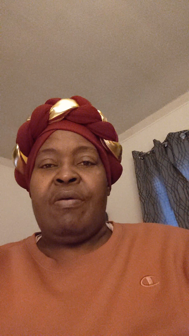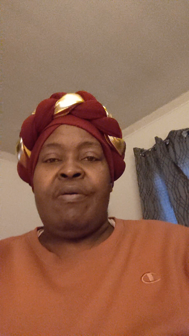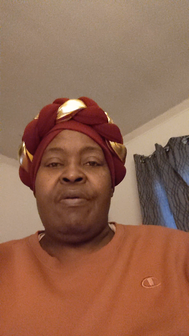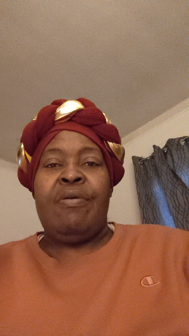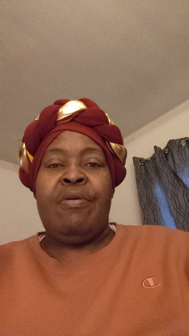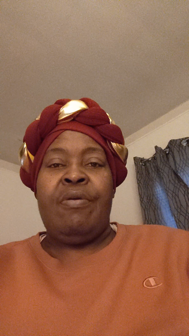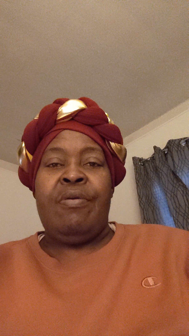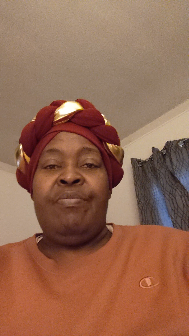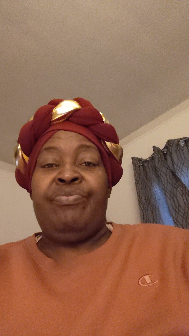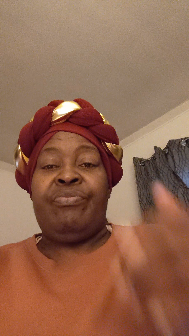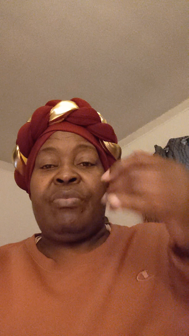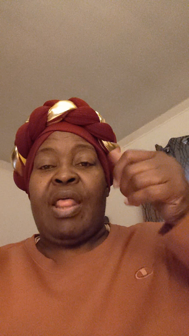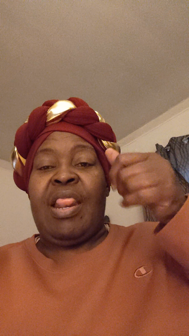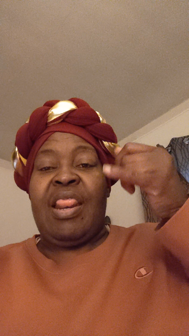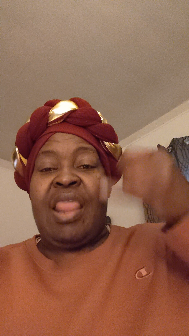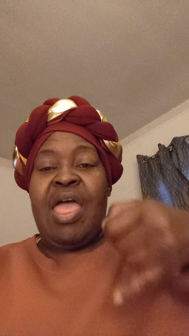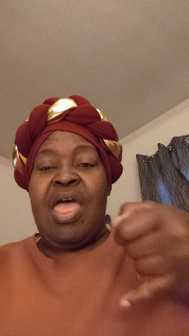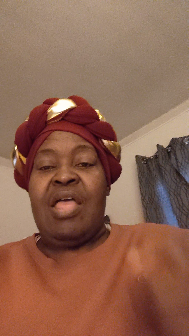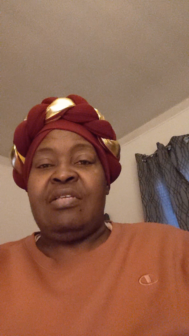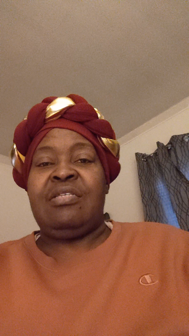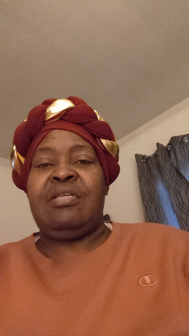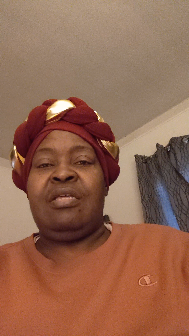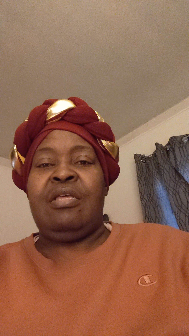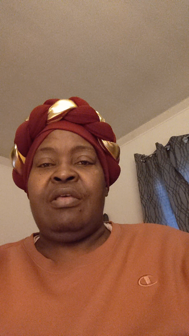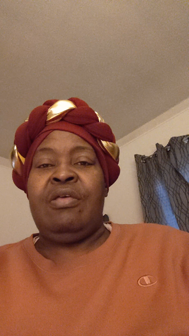last